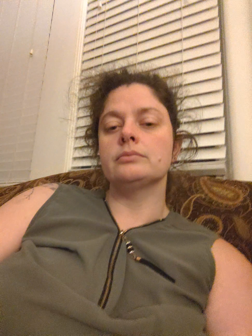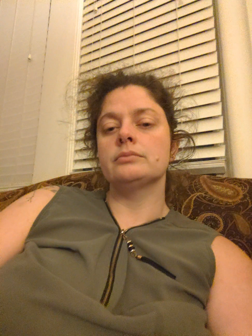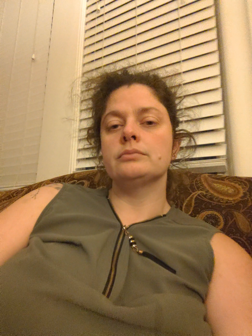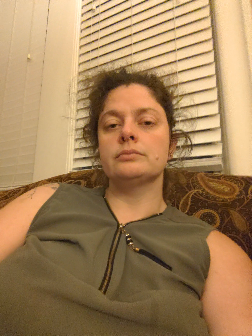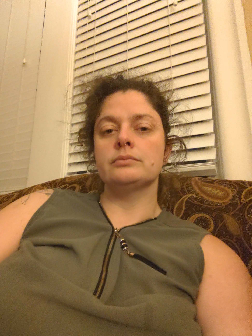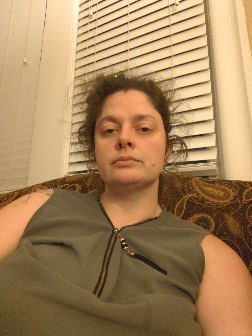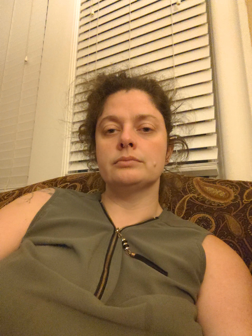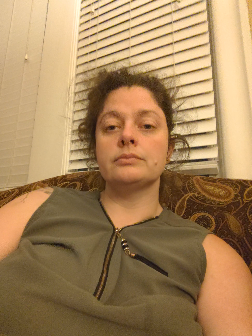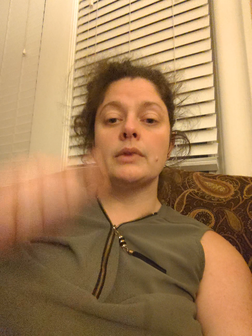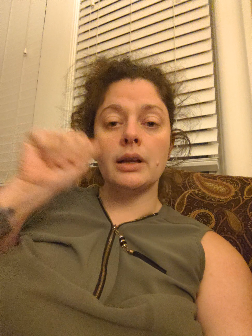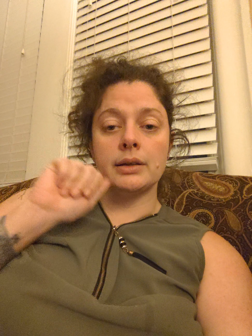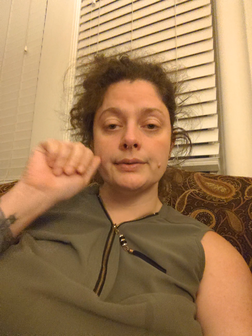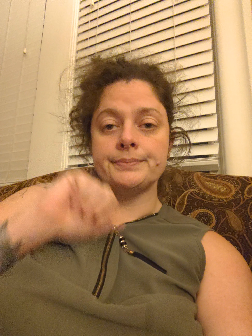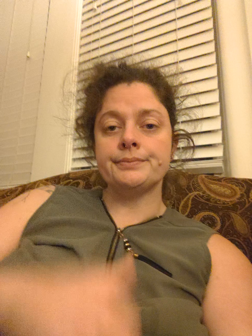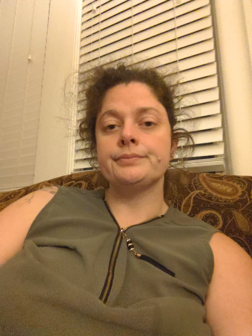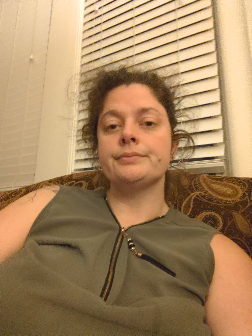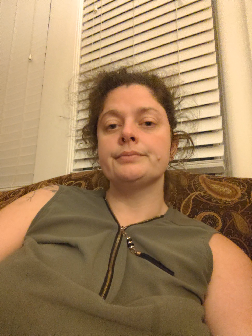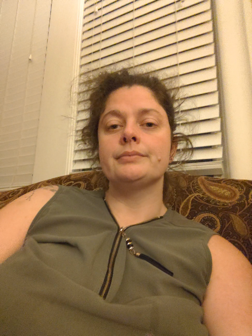aunt